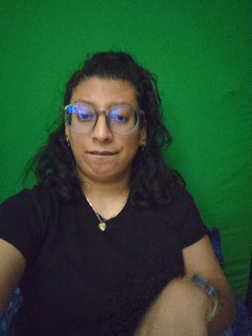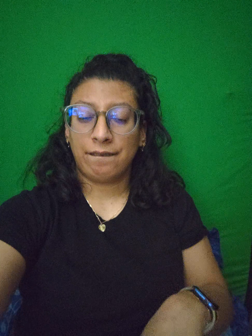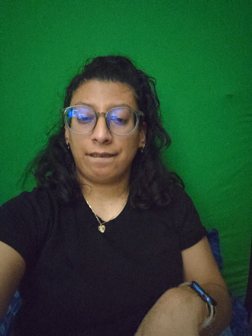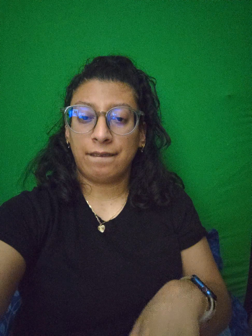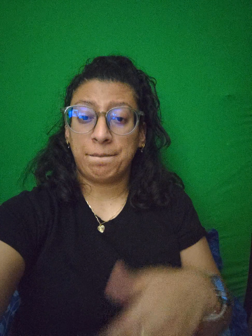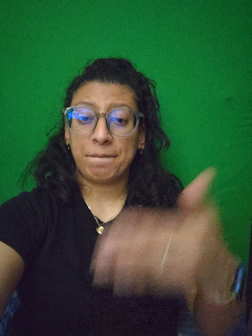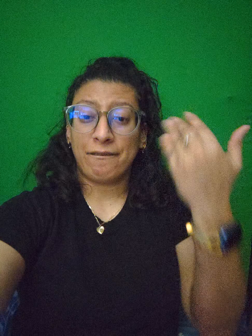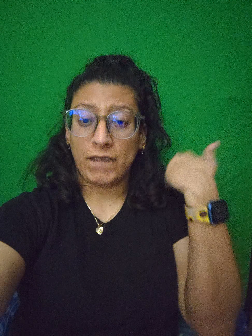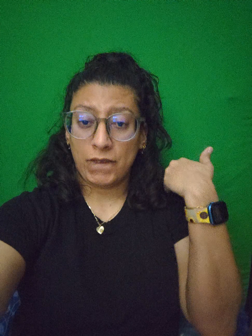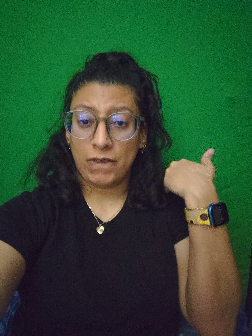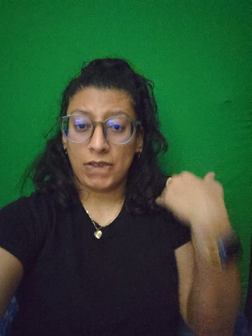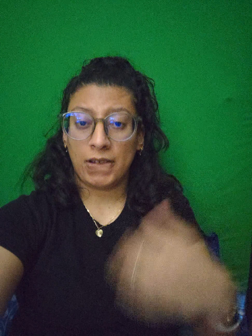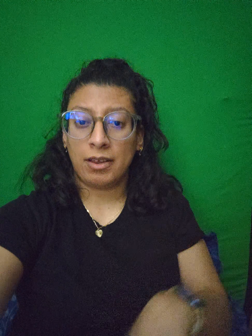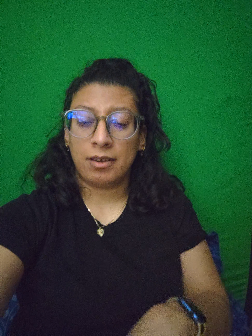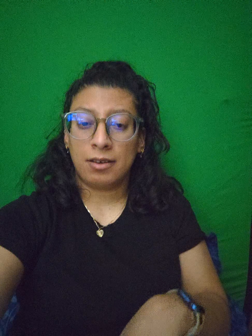before